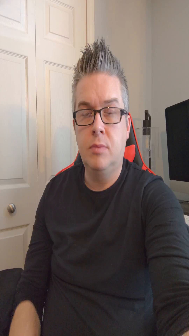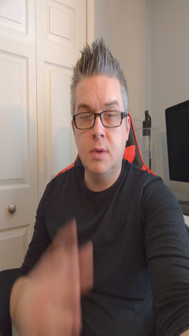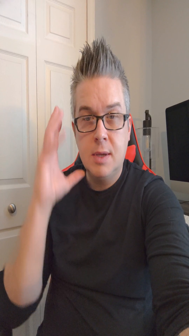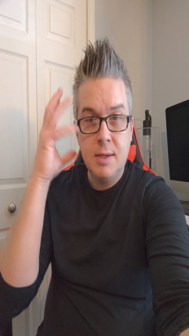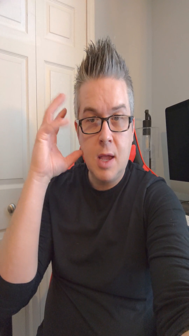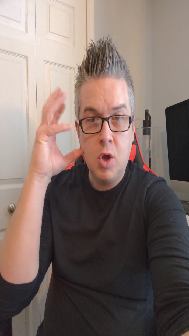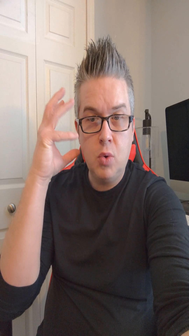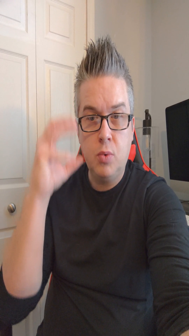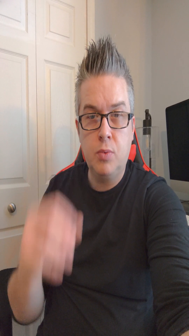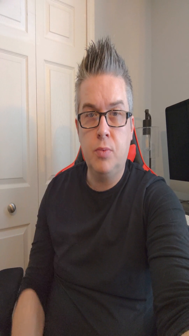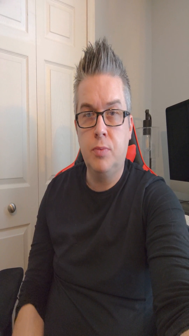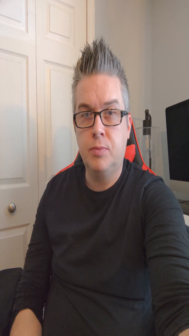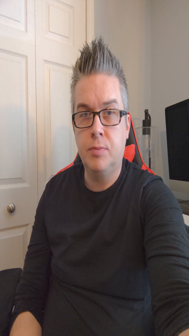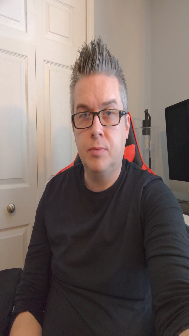radio